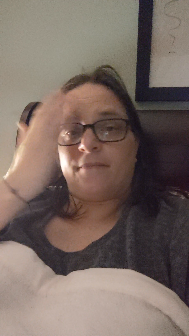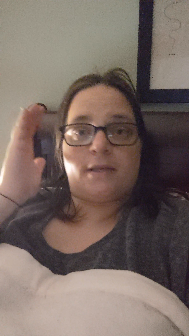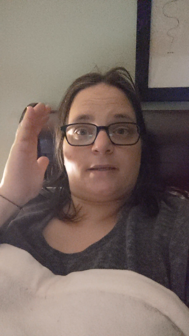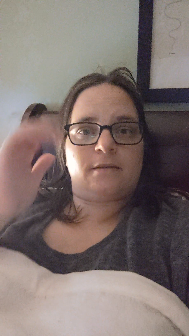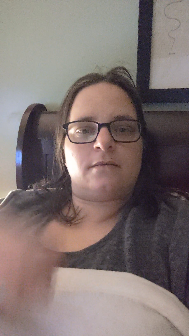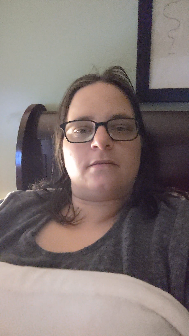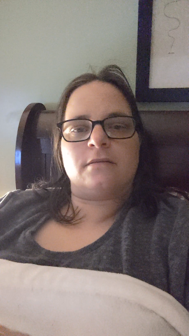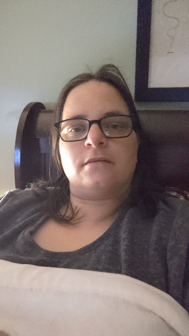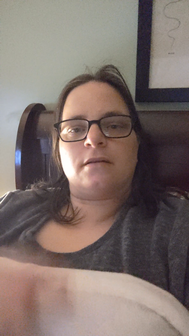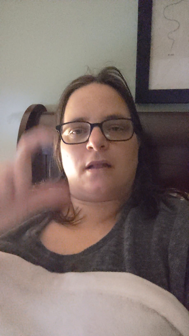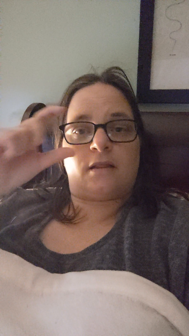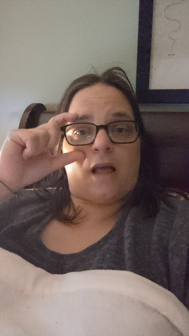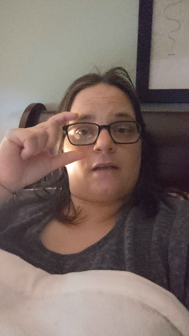glasses